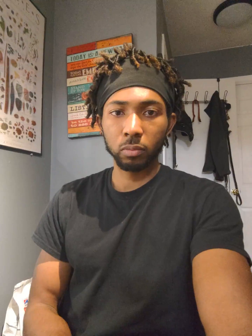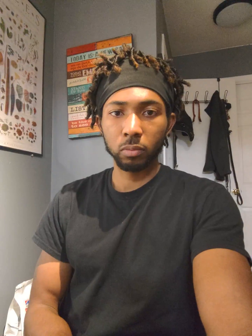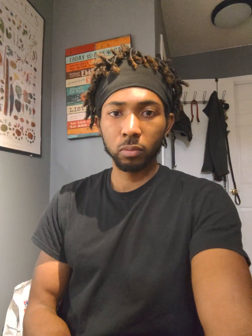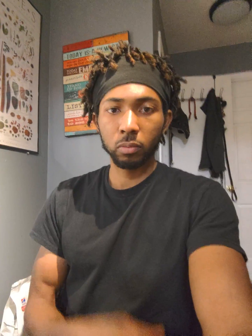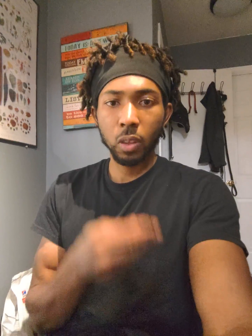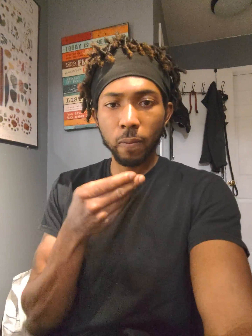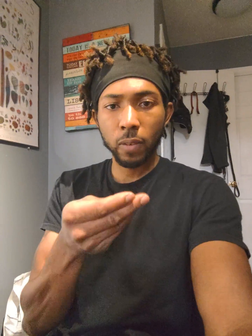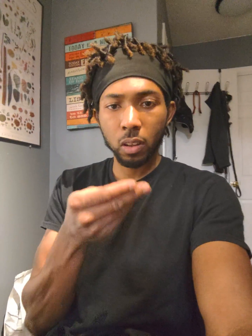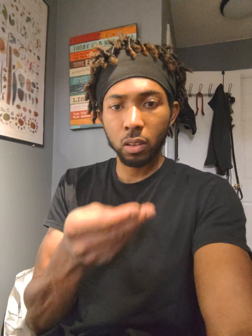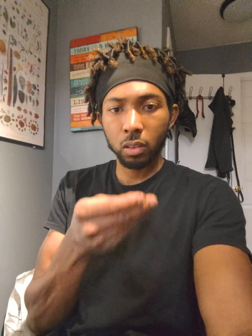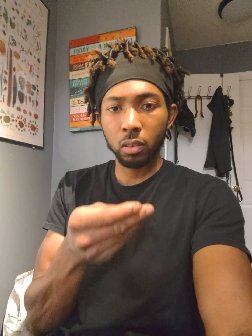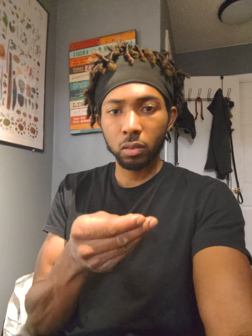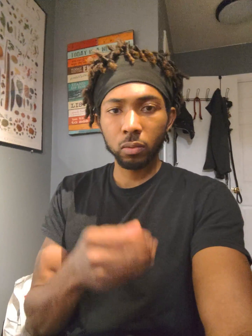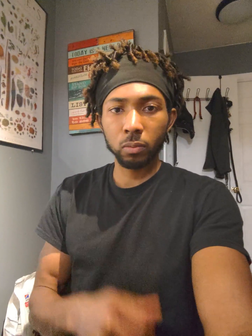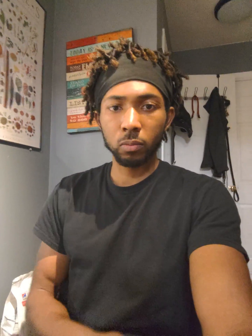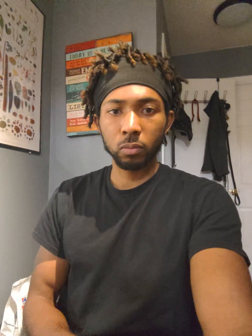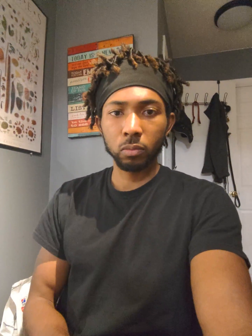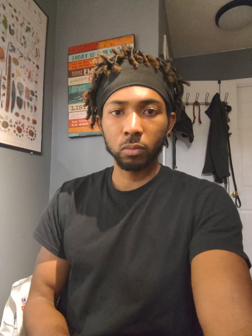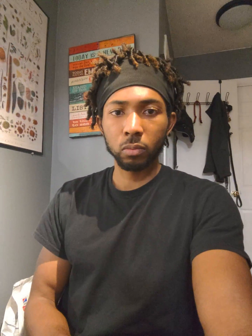feed